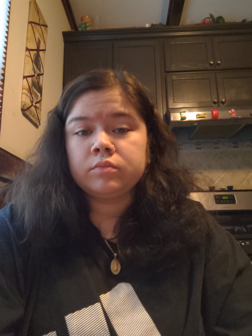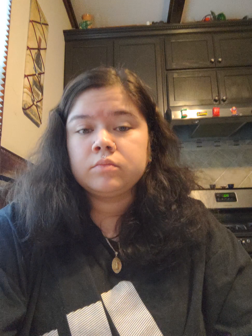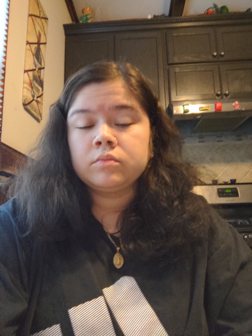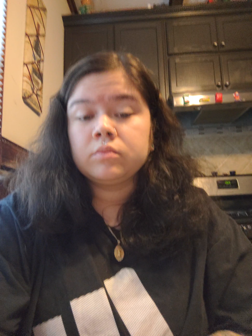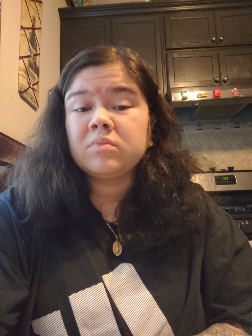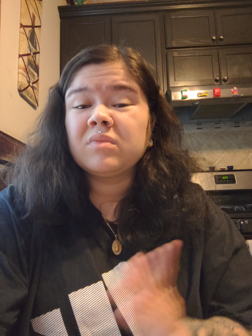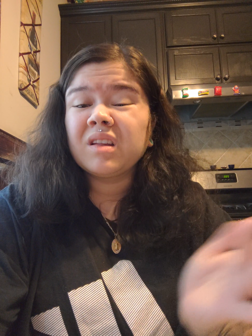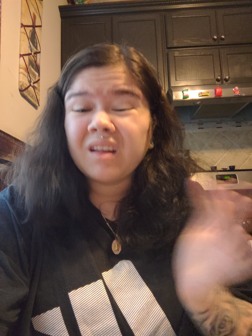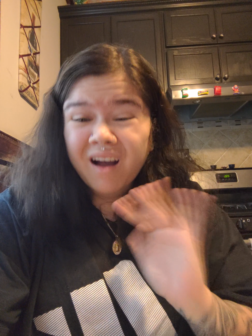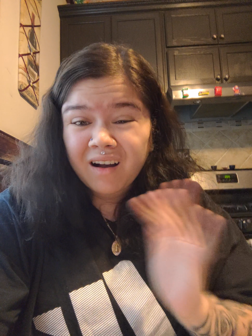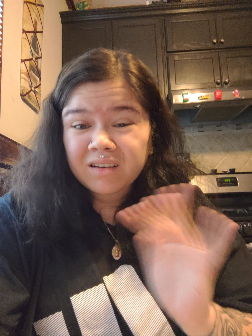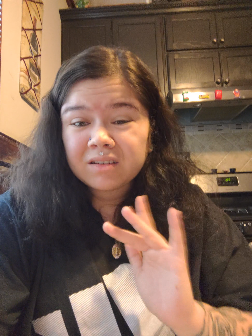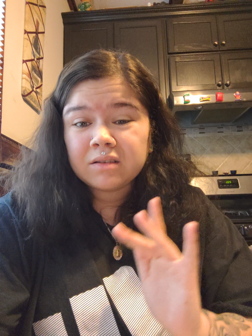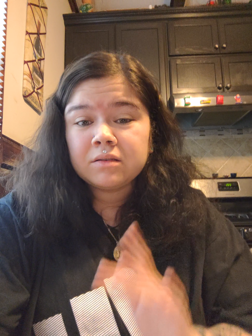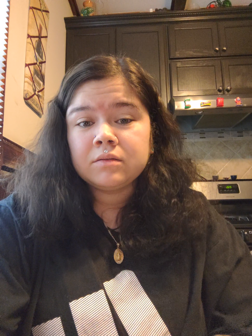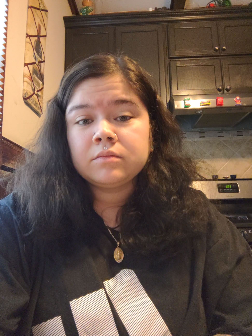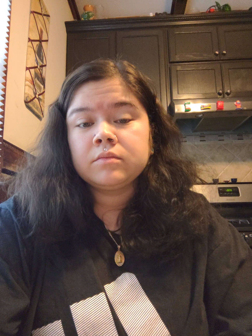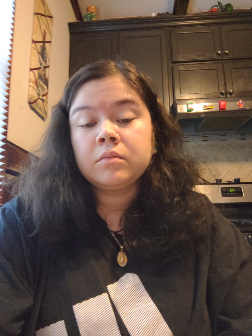yucky